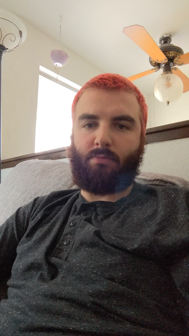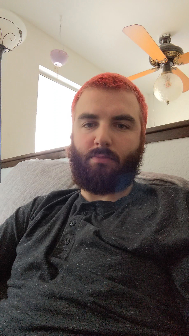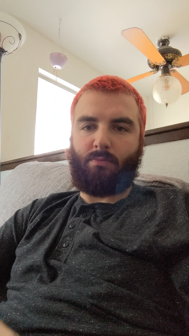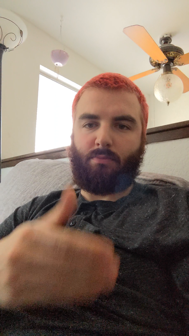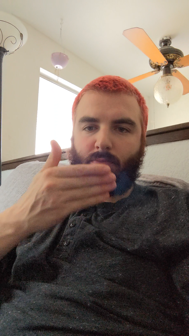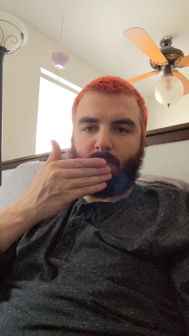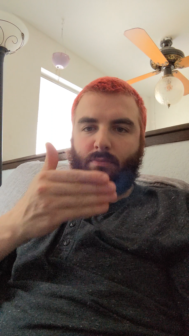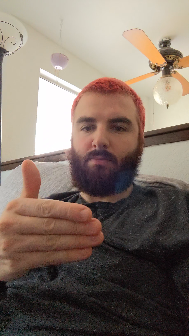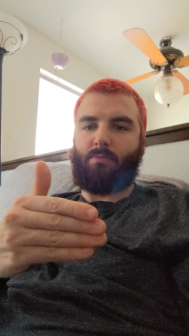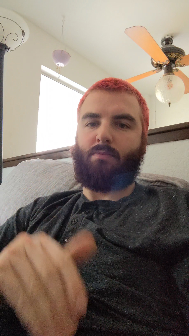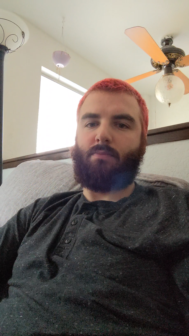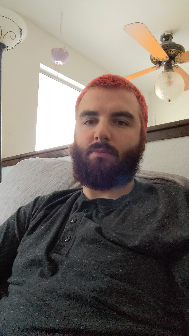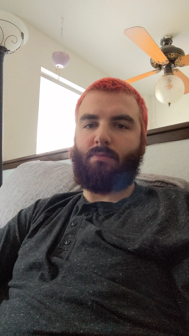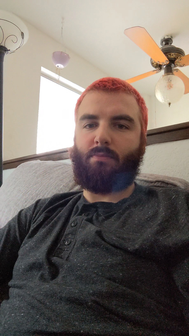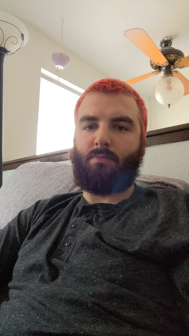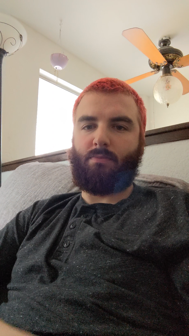good